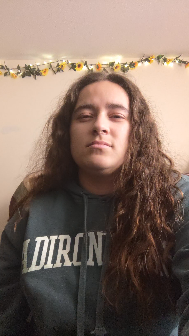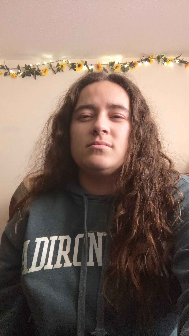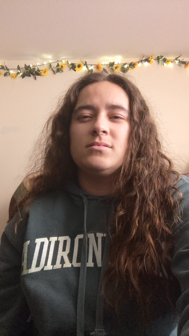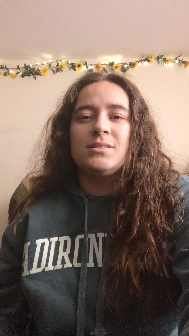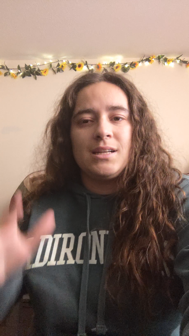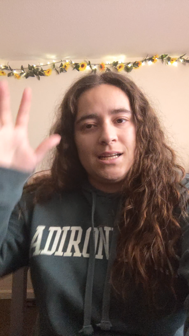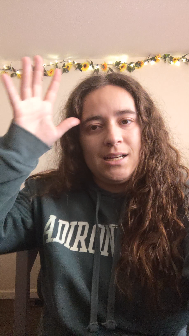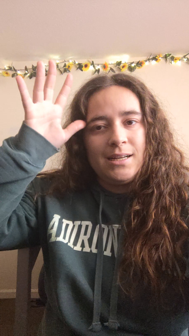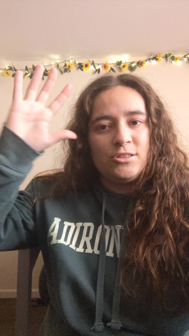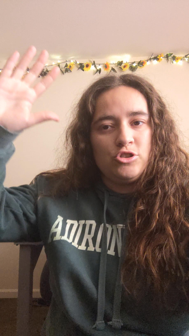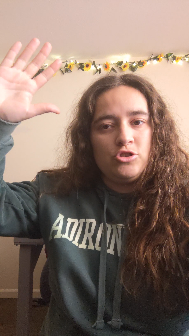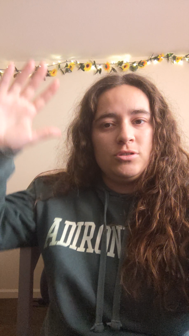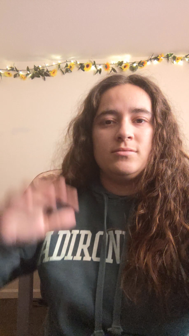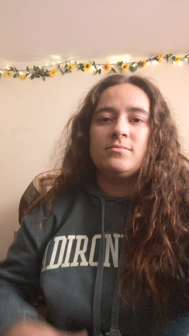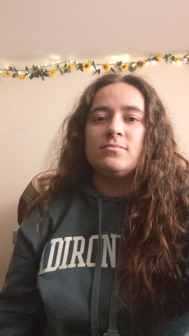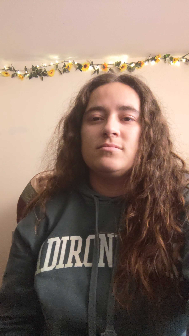deer